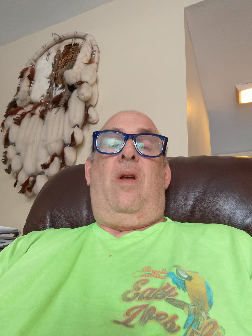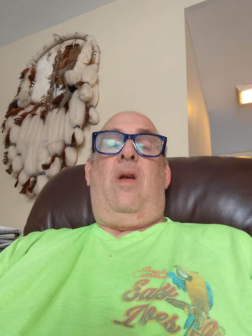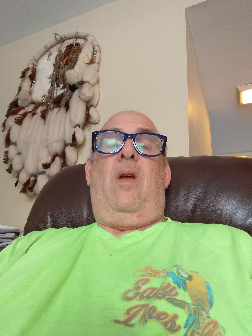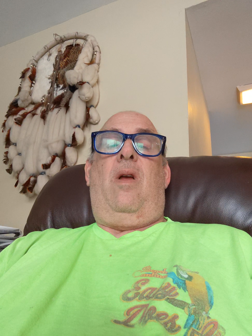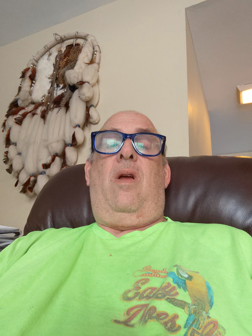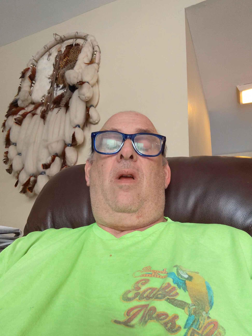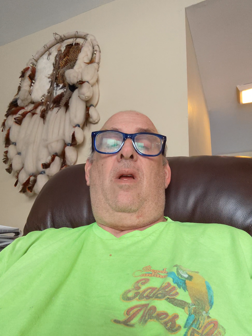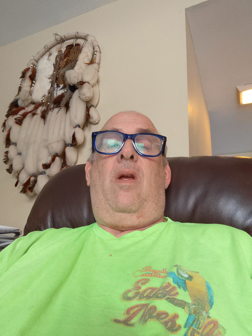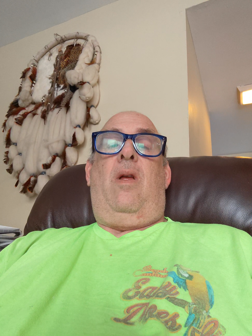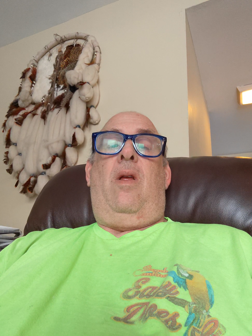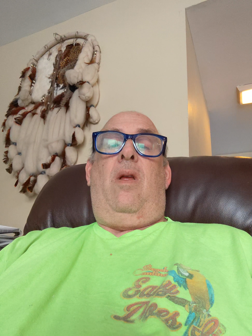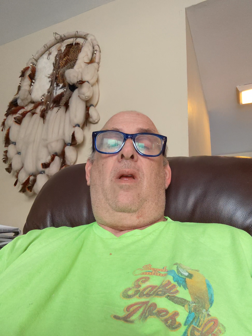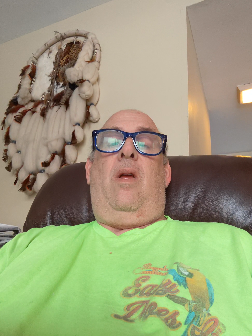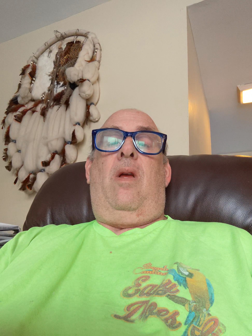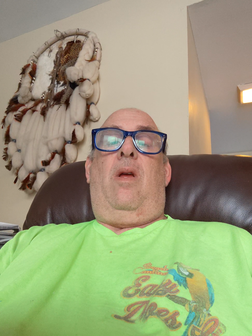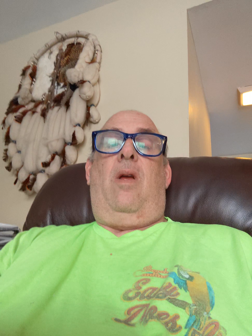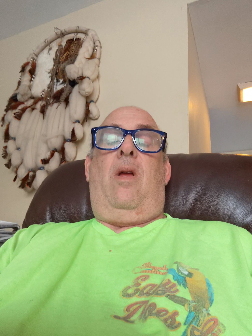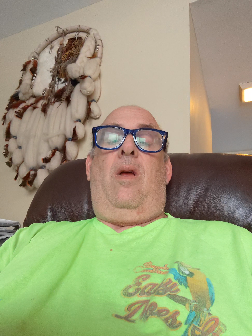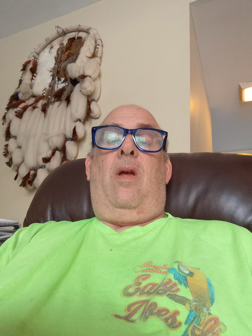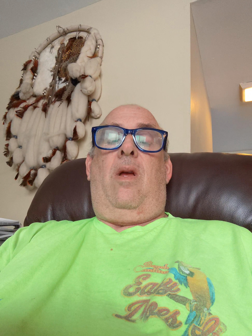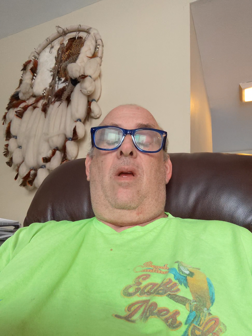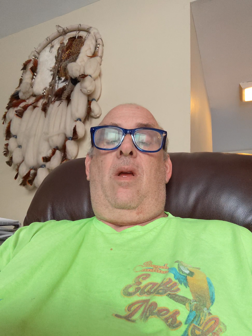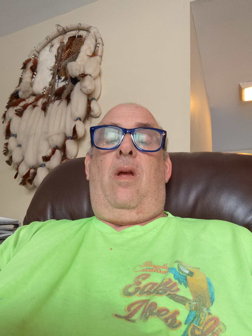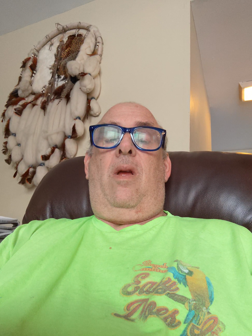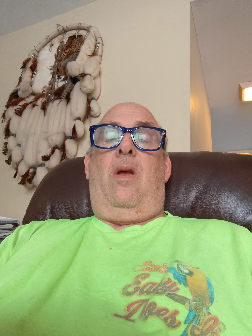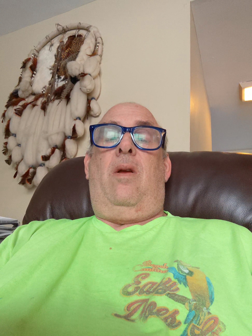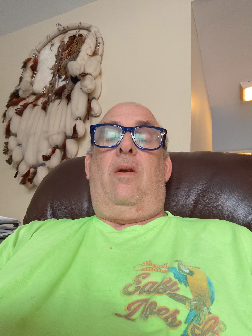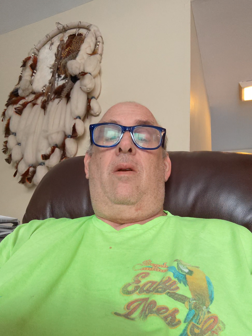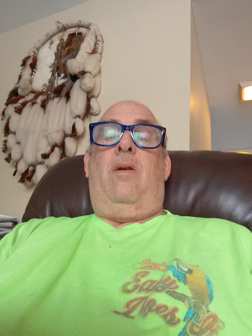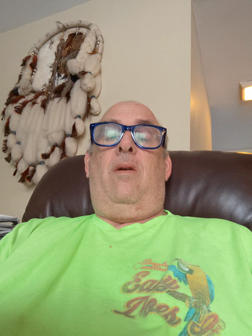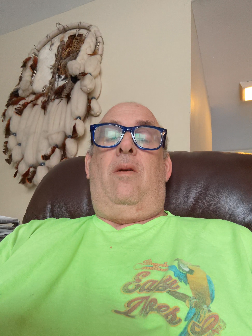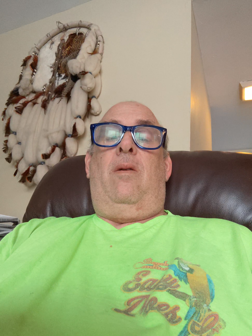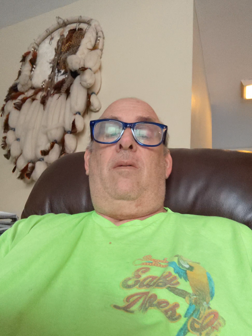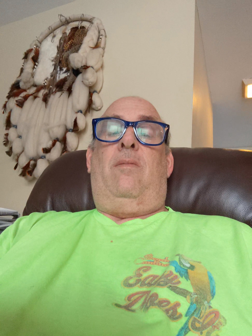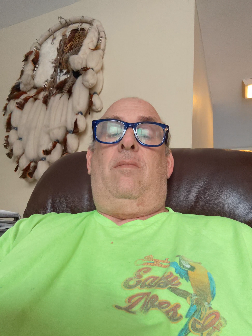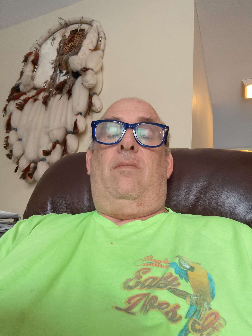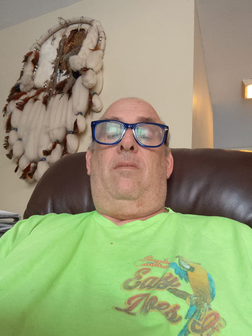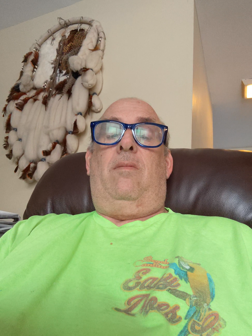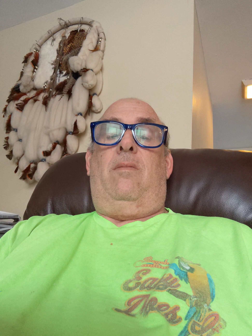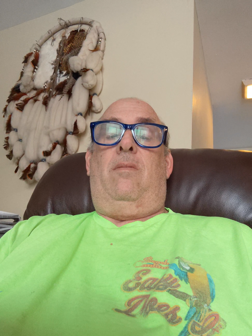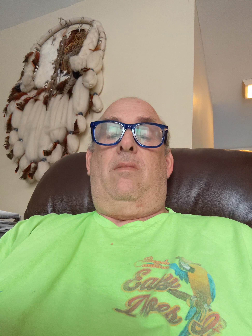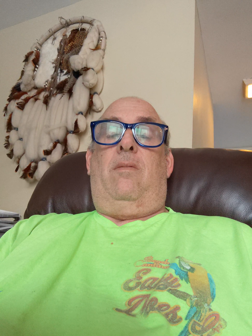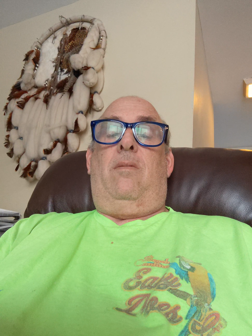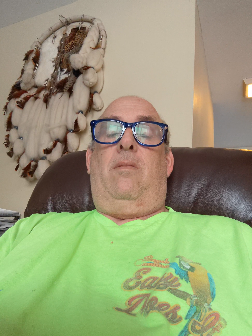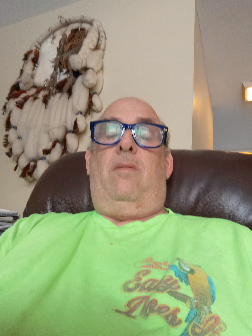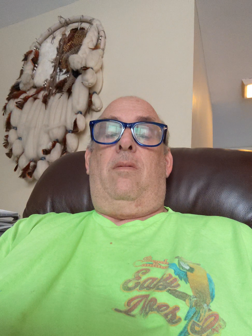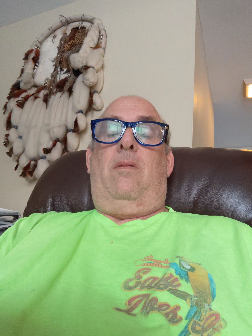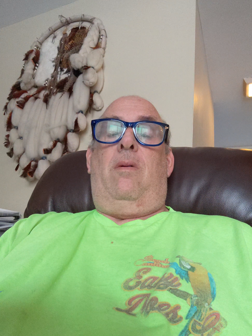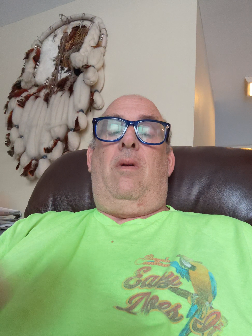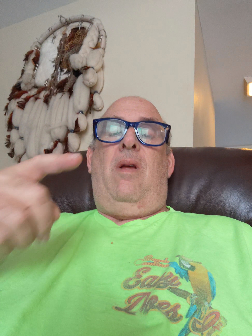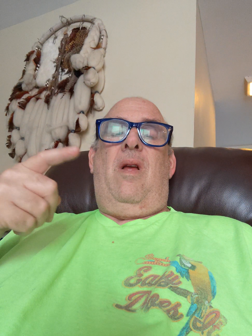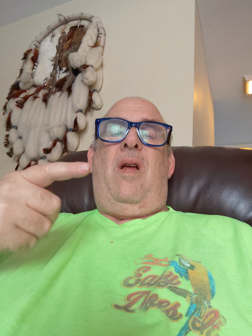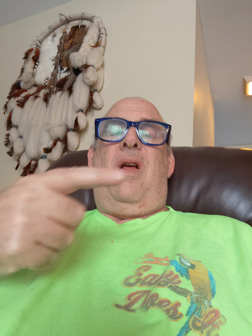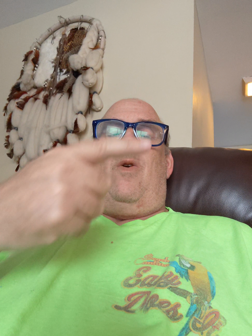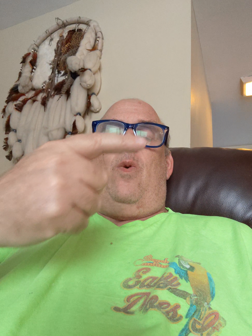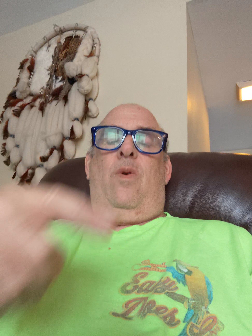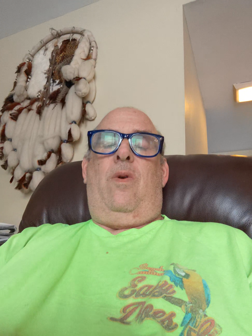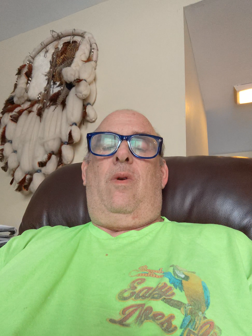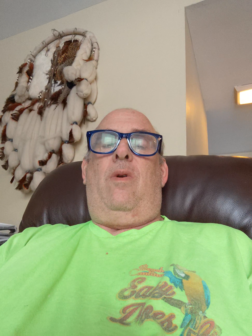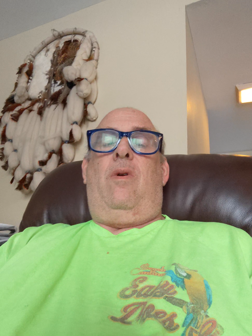owie